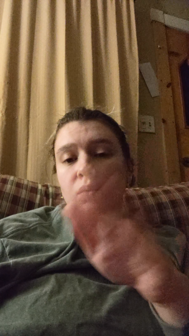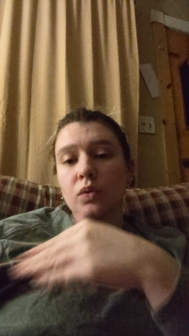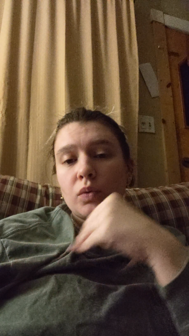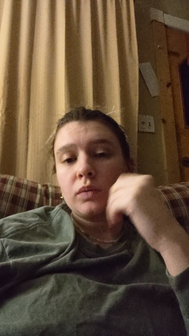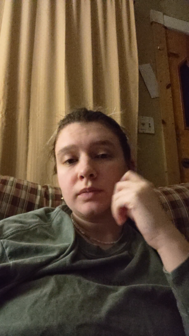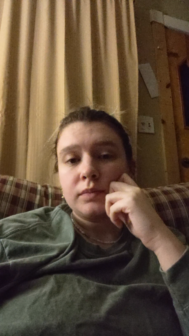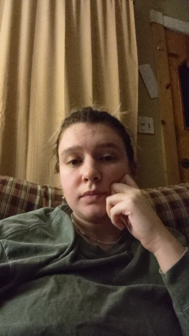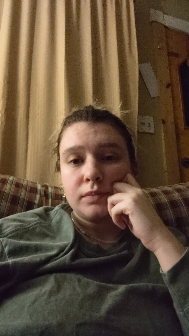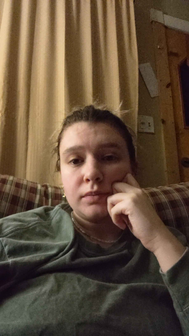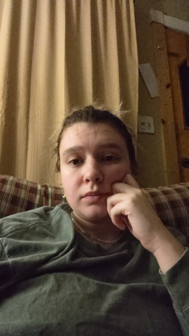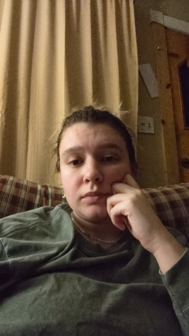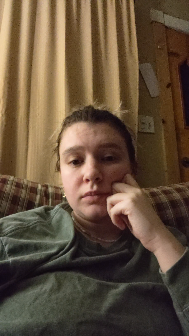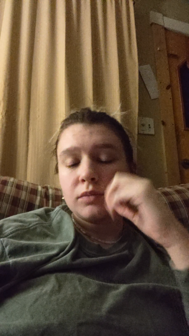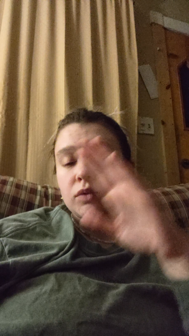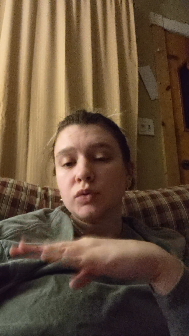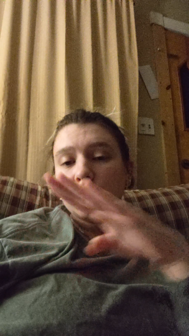children